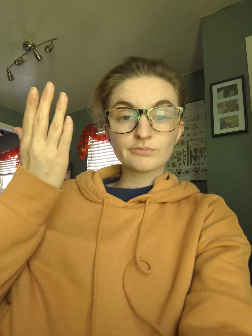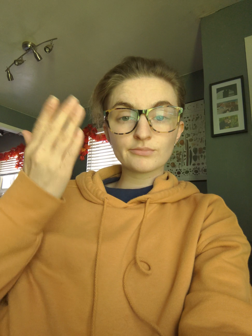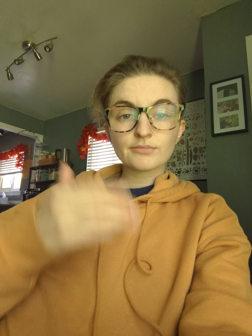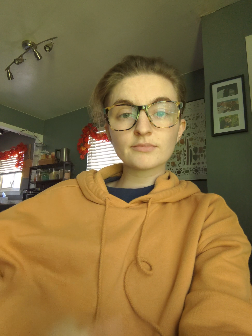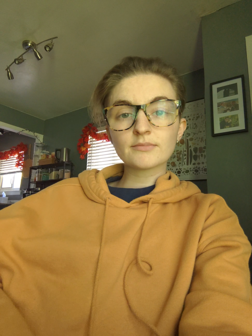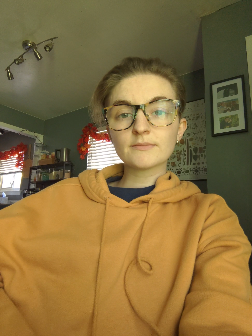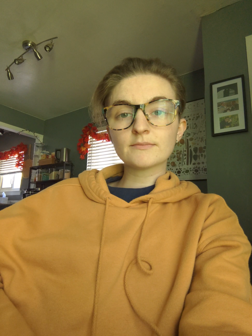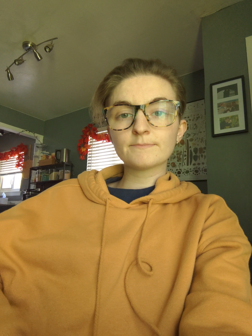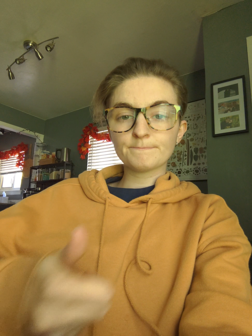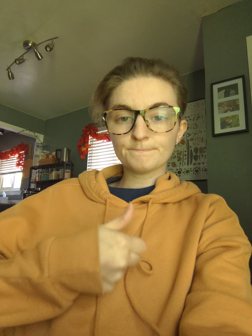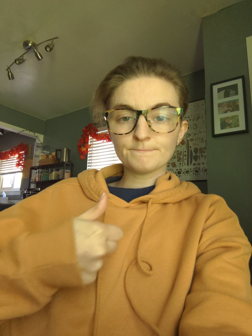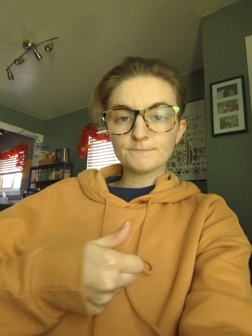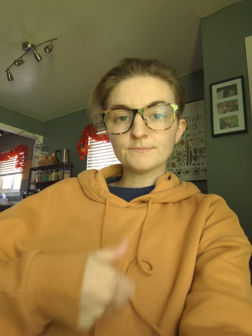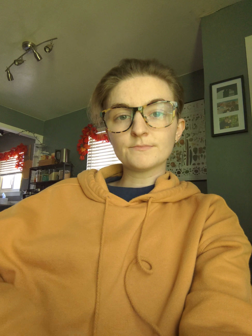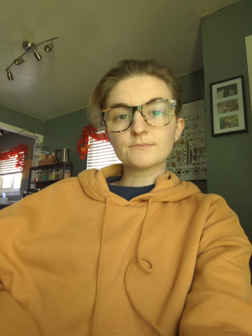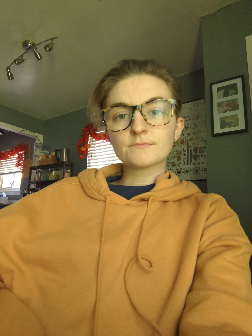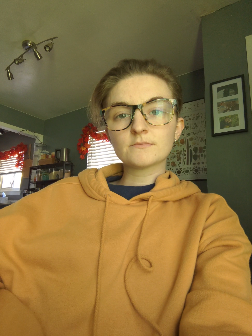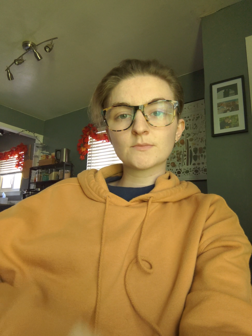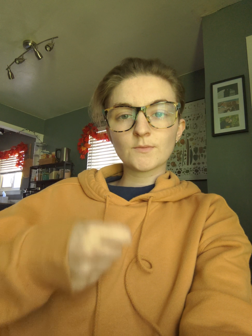basement